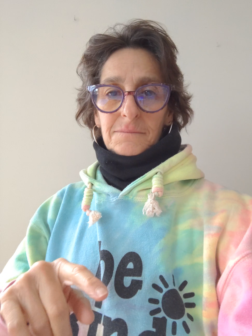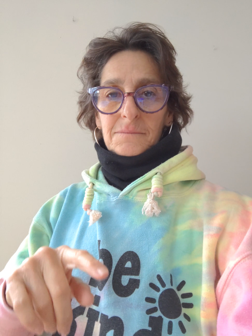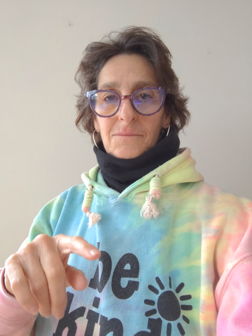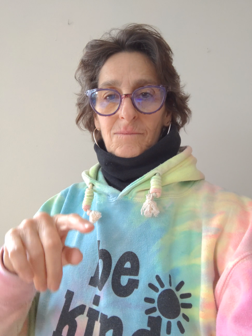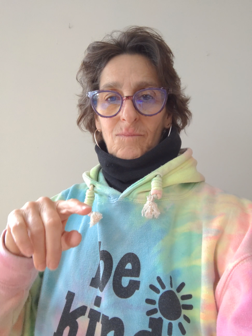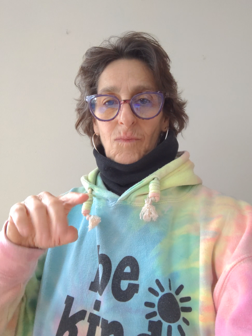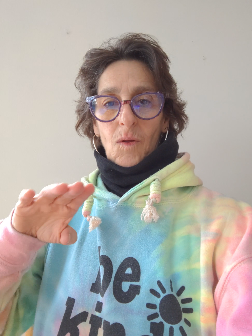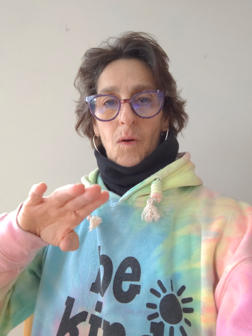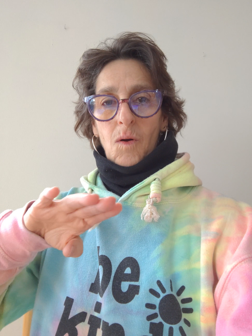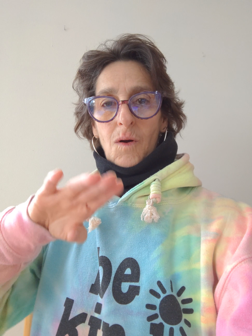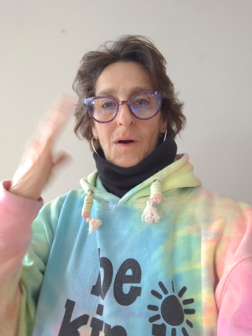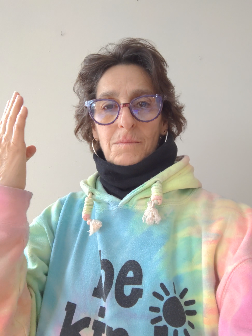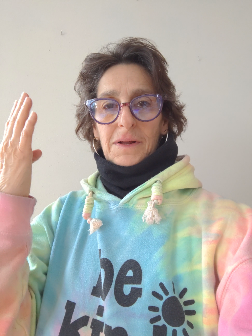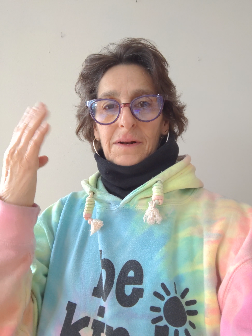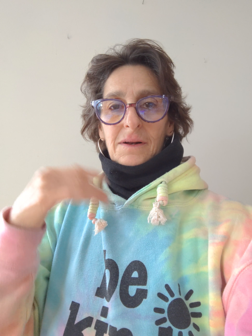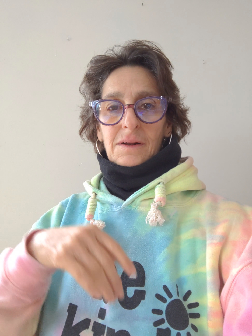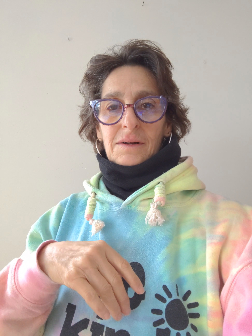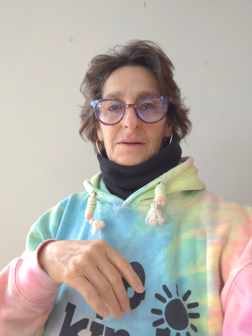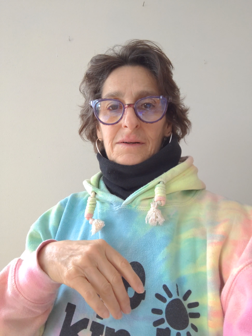open